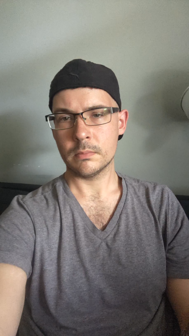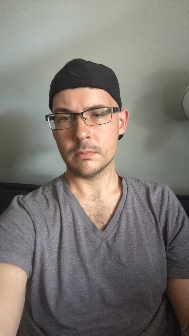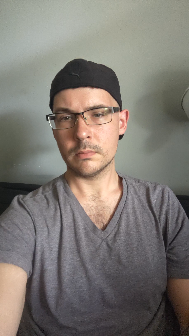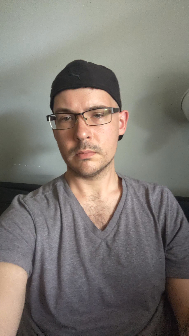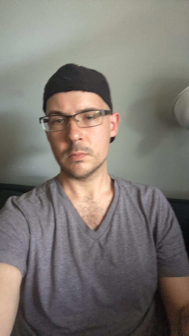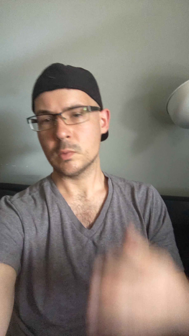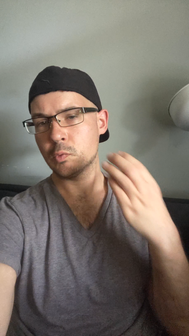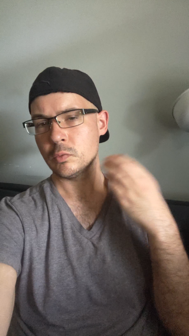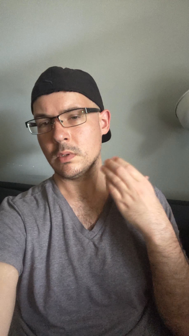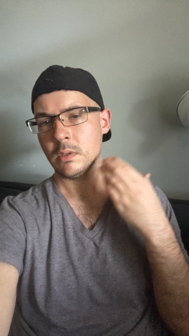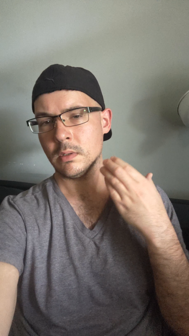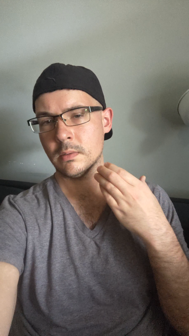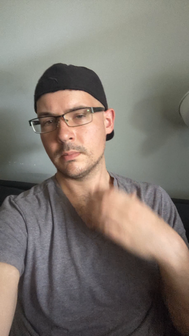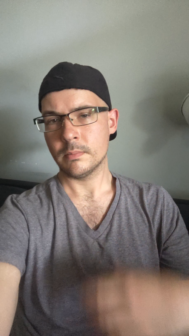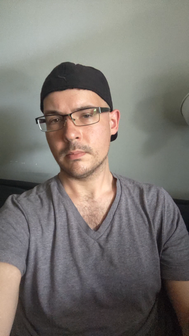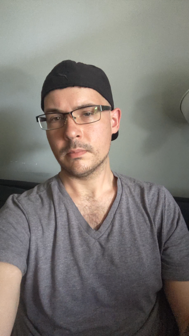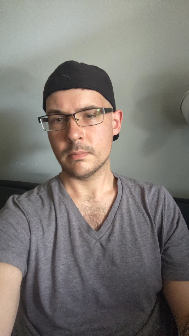shake